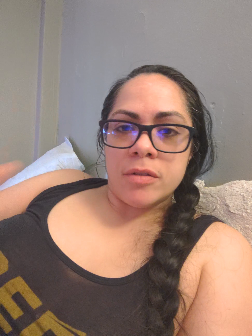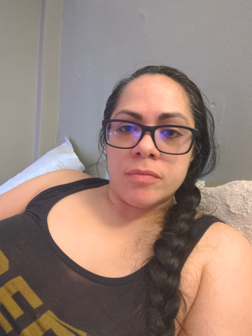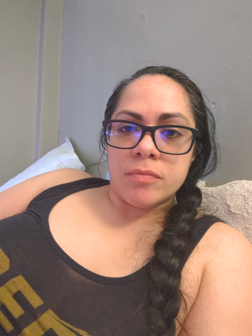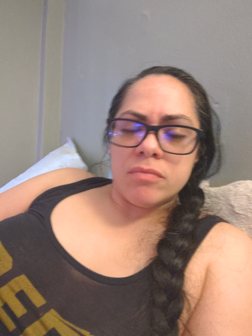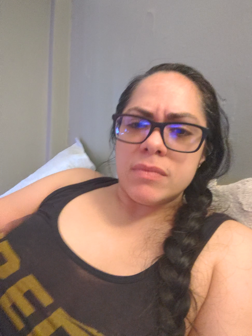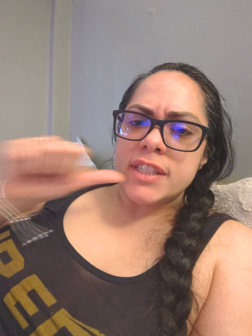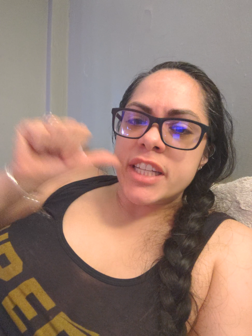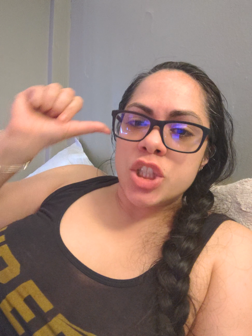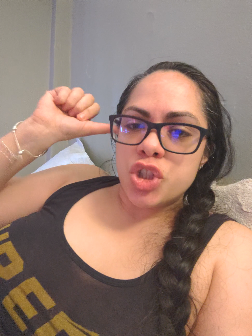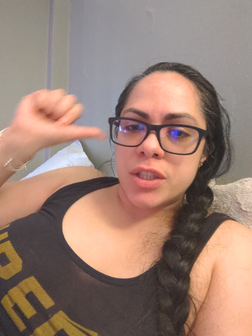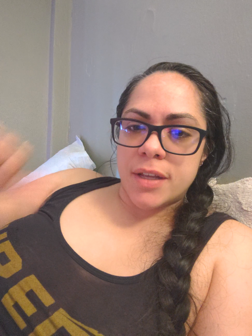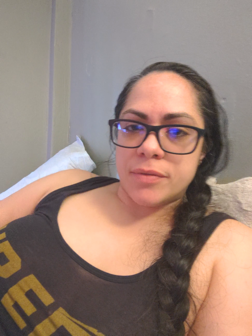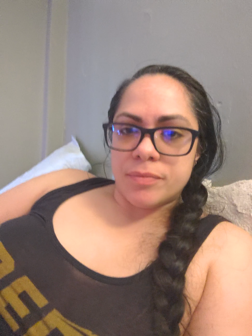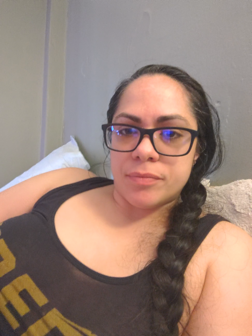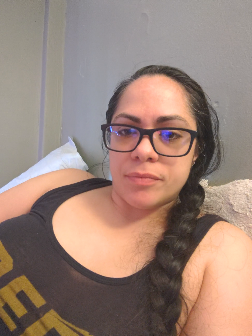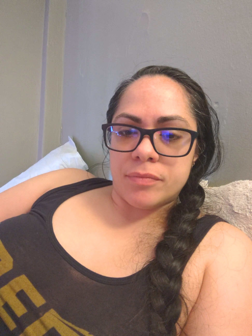yesterday